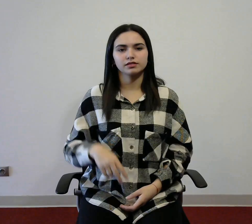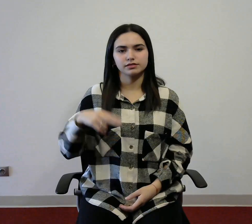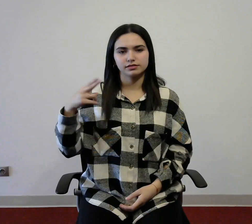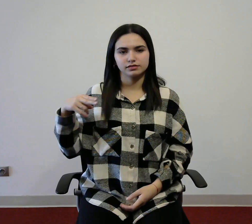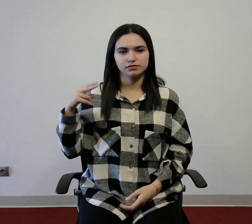D